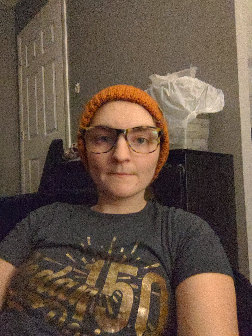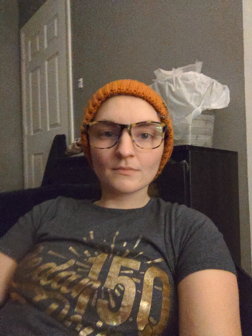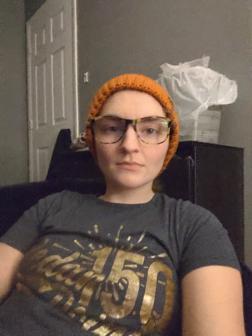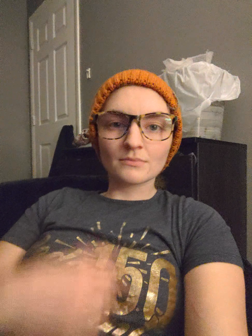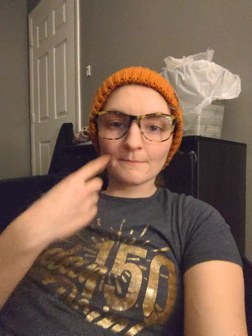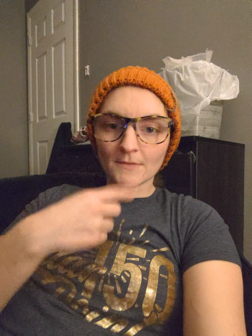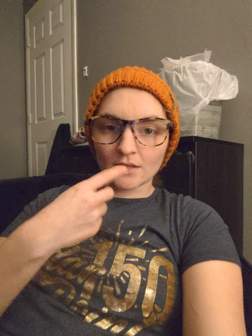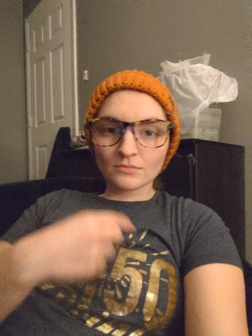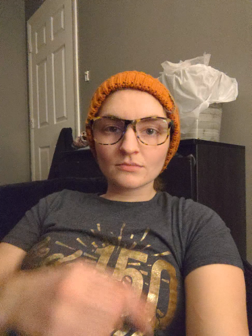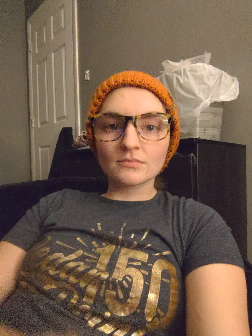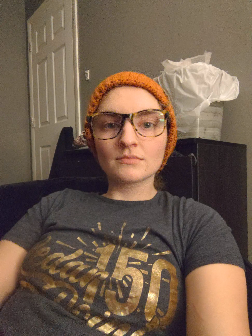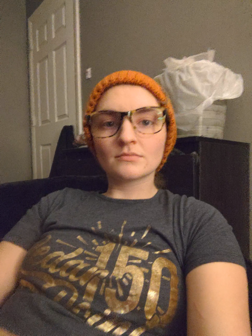lips